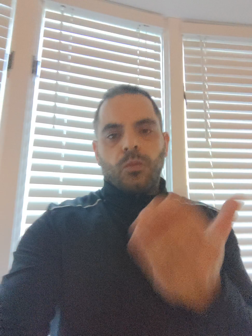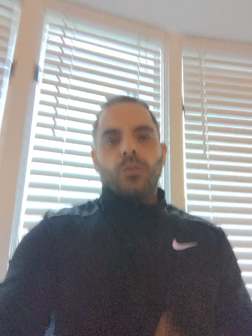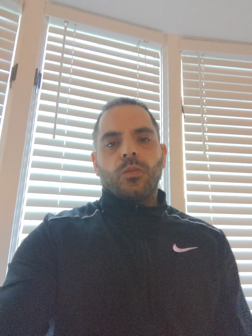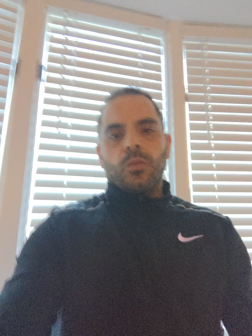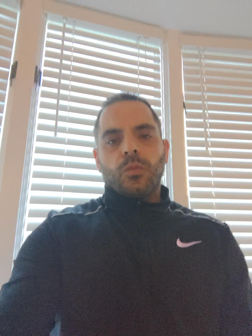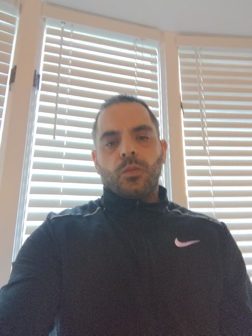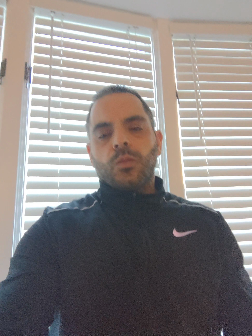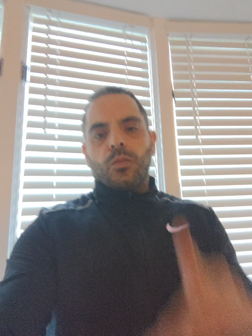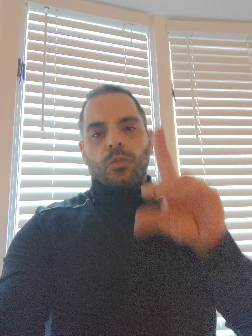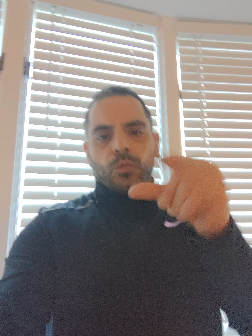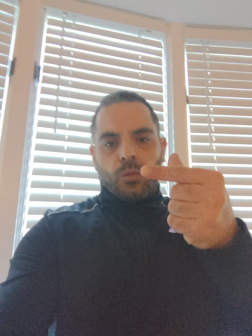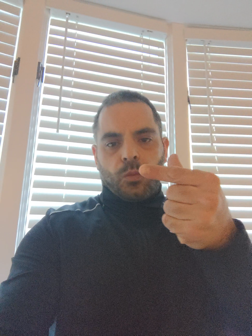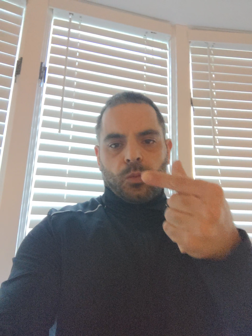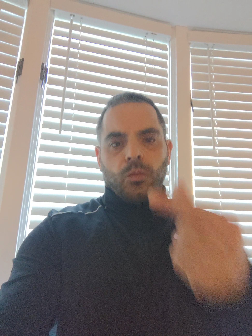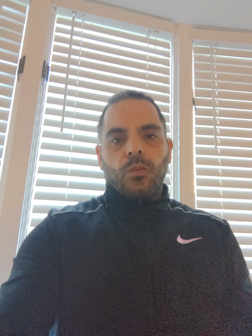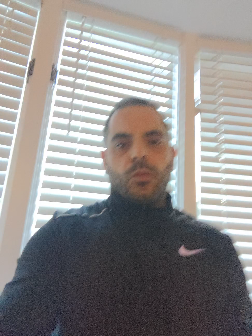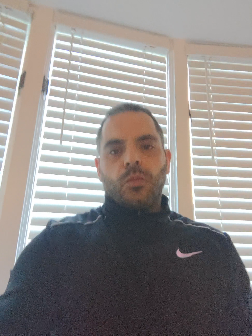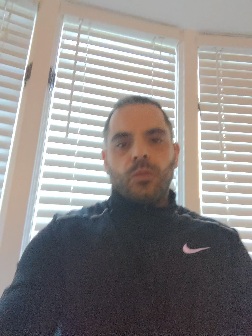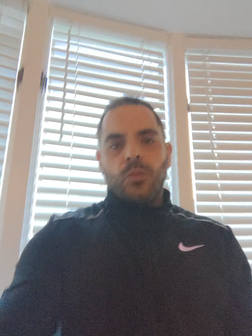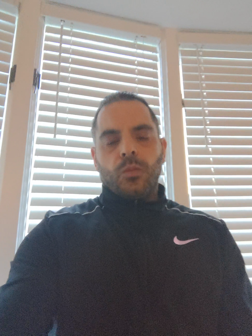dog